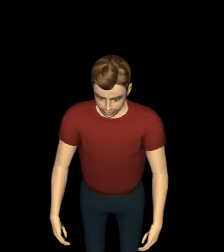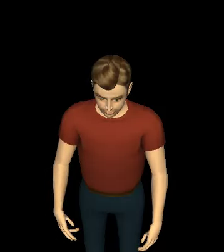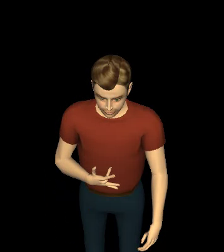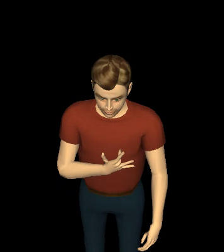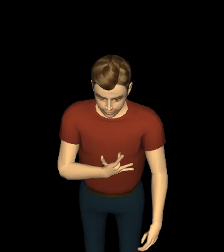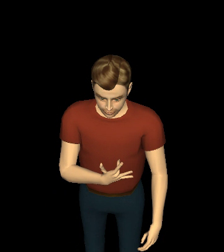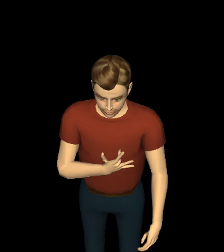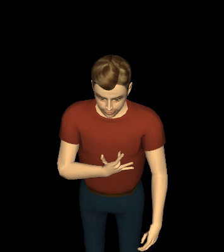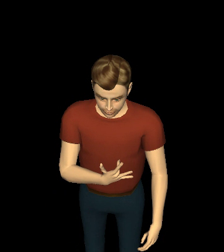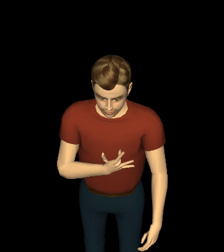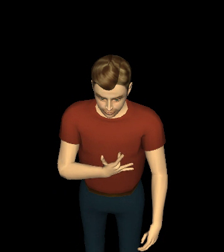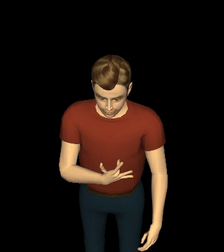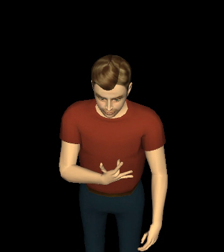قلب